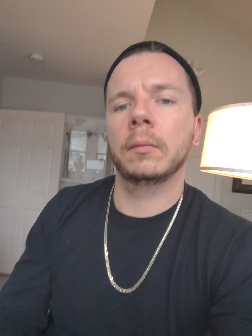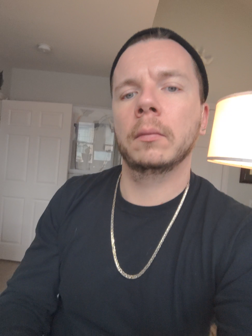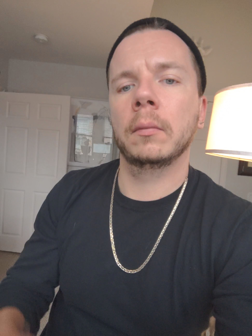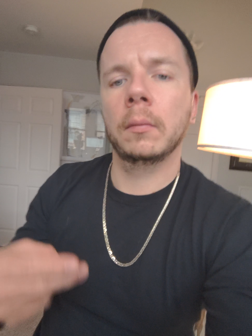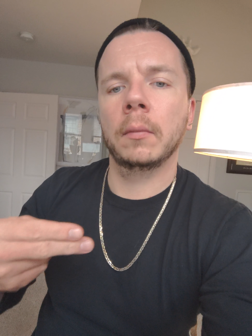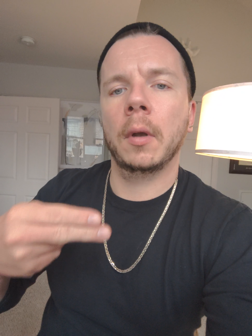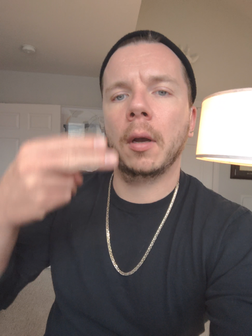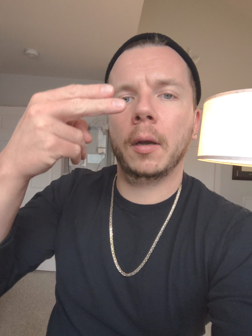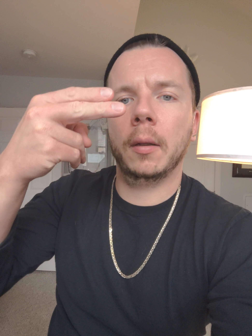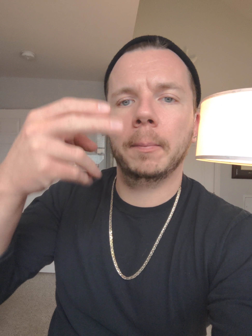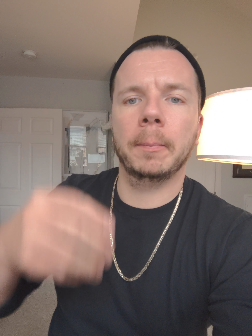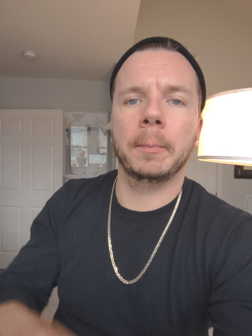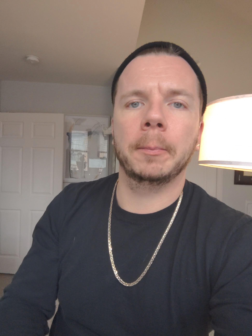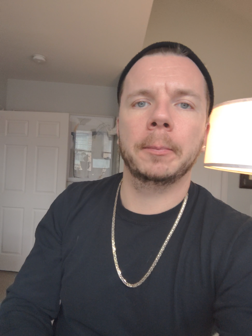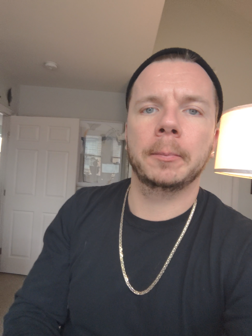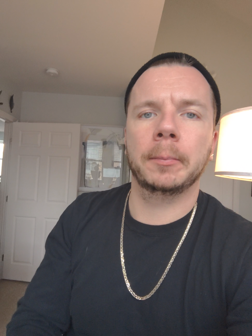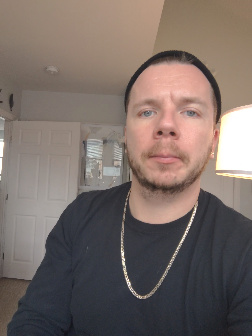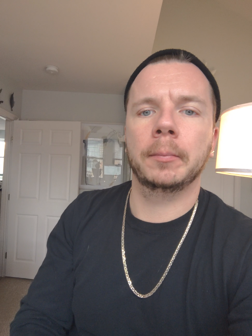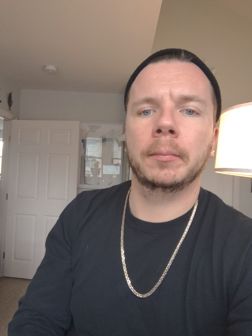high